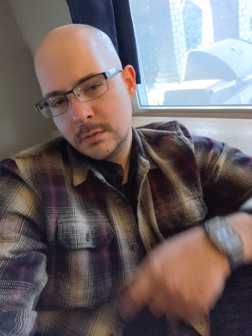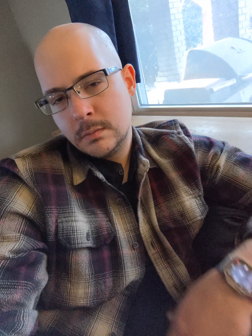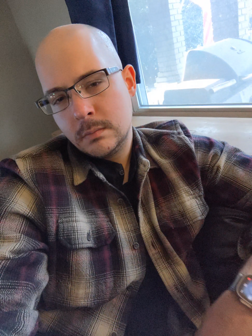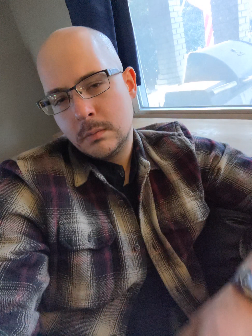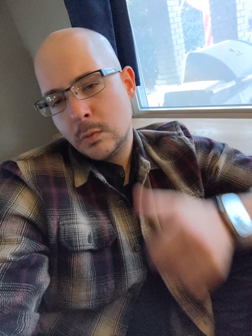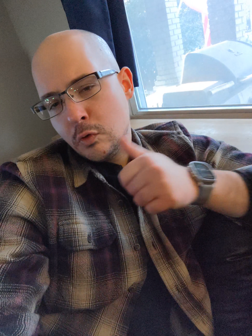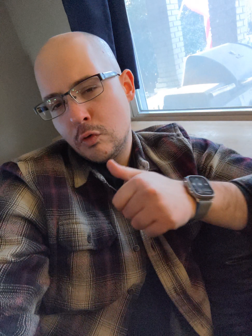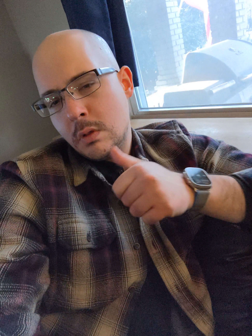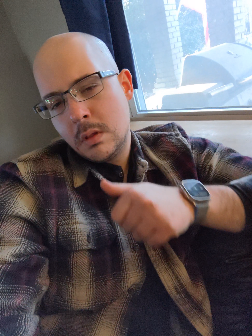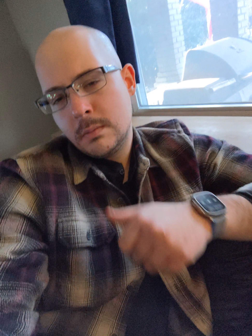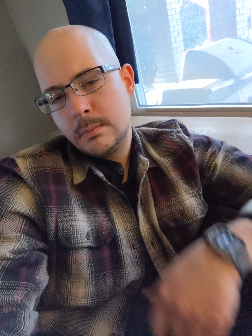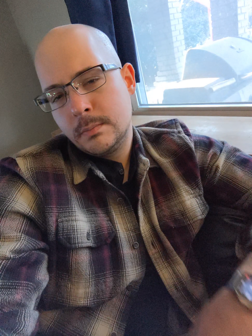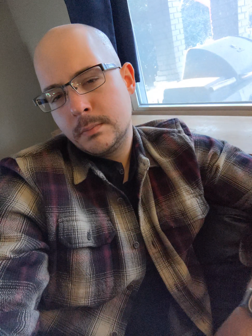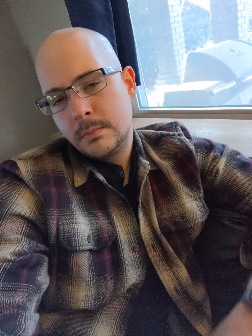girl